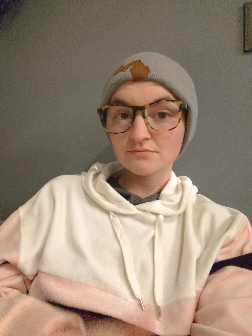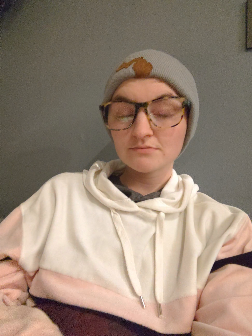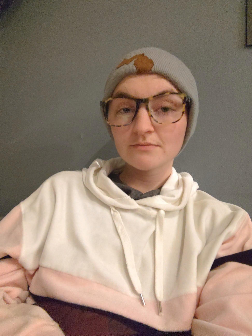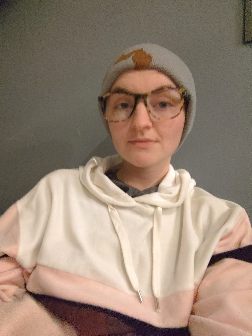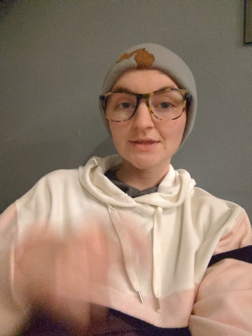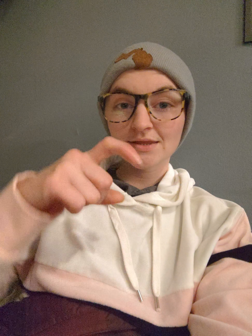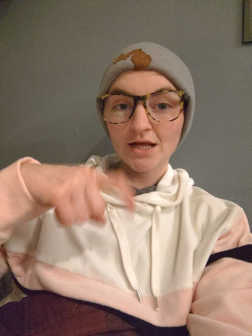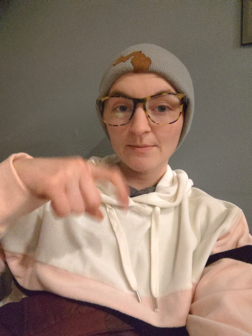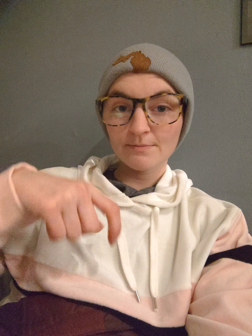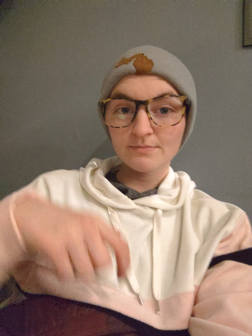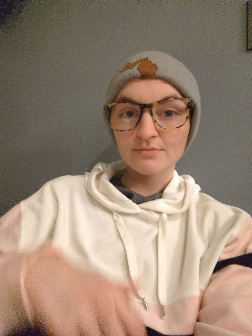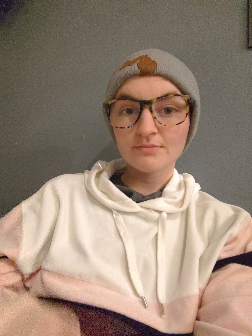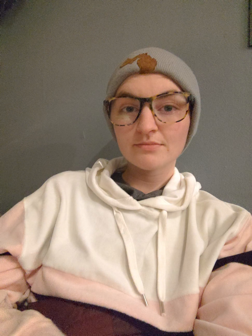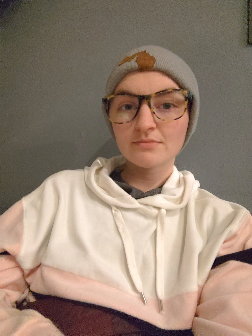time